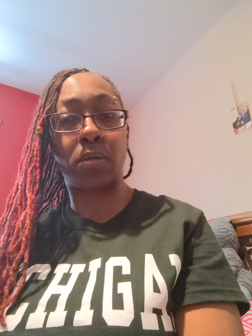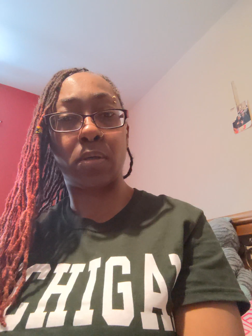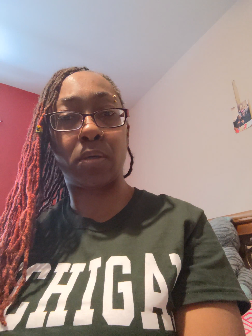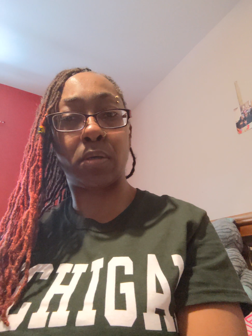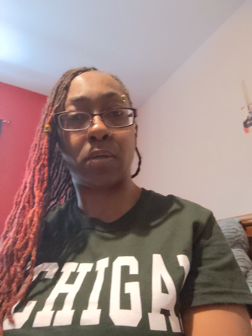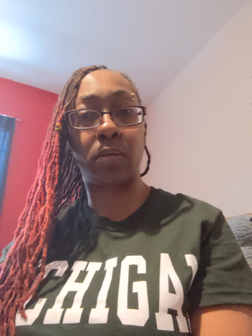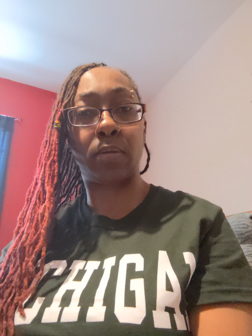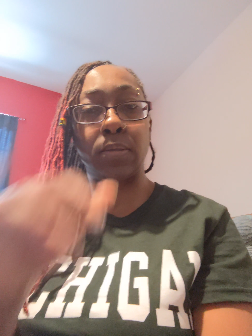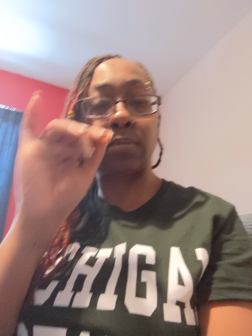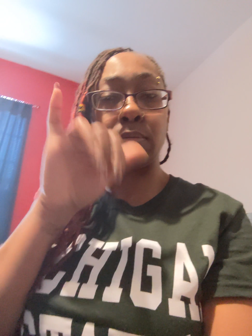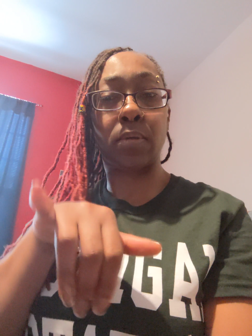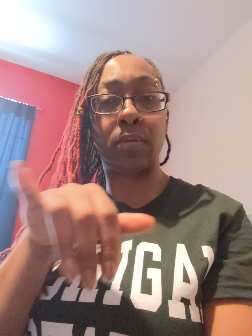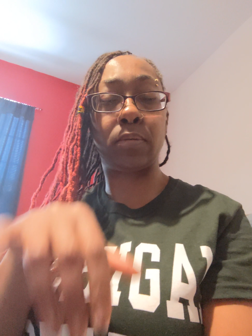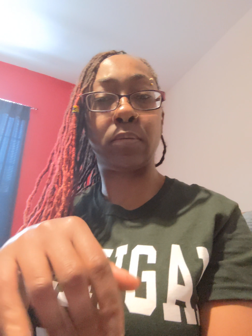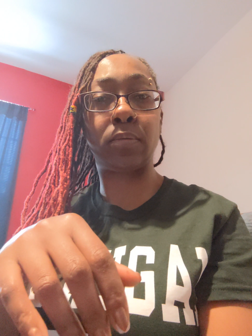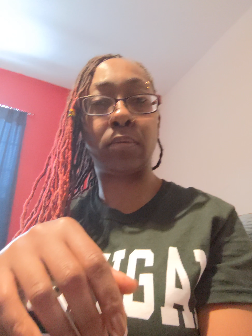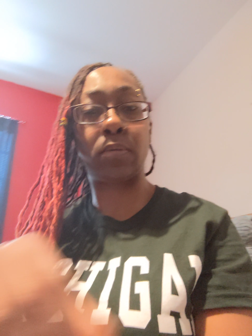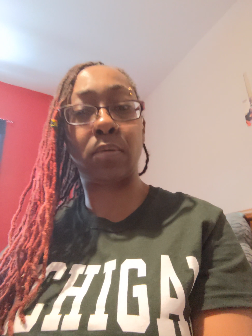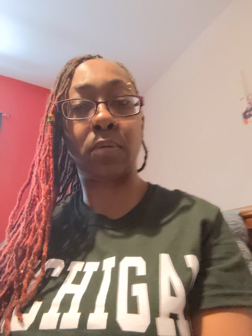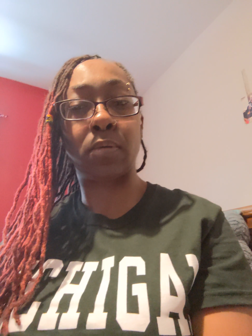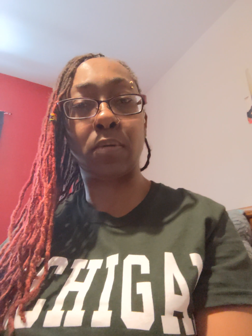stay